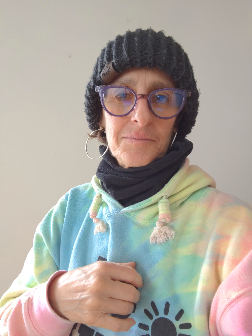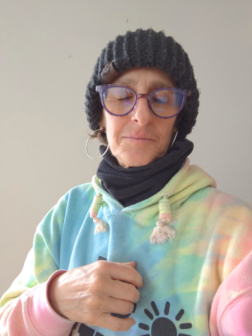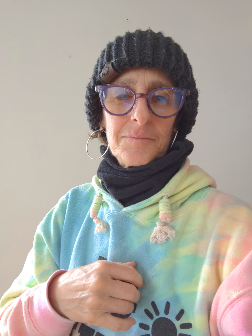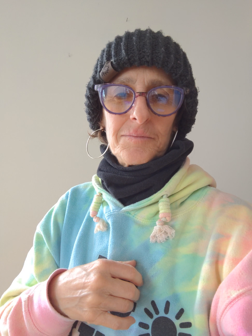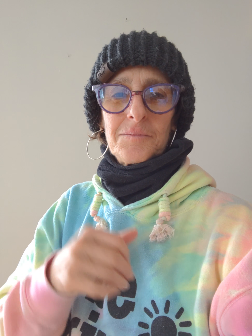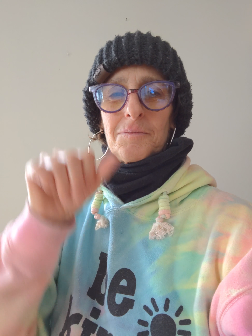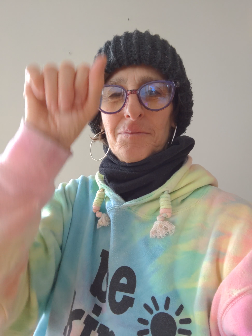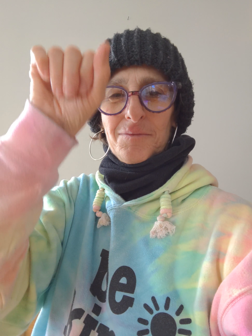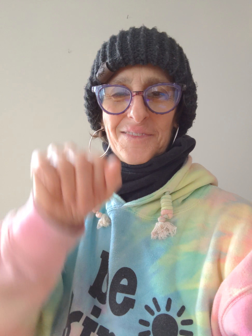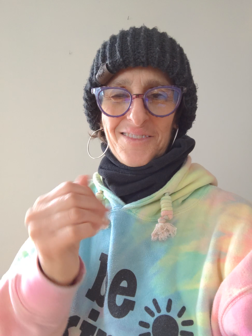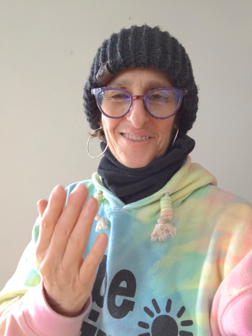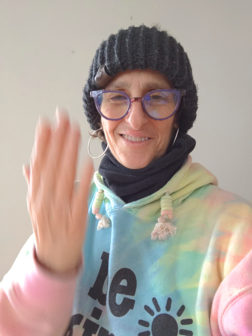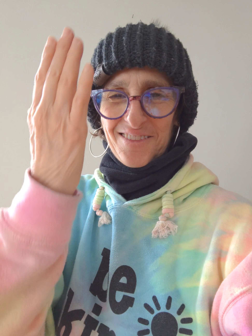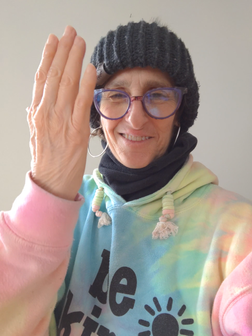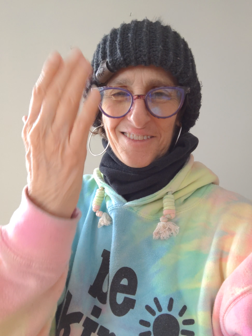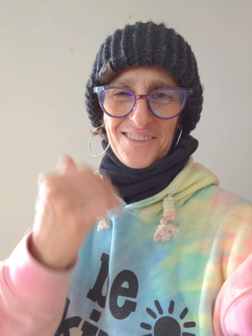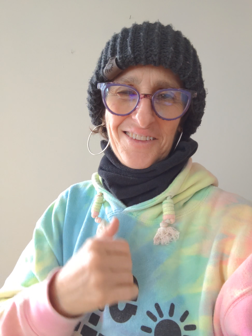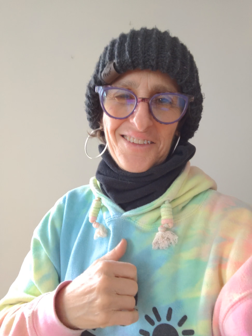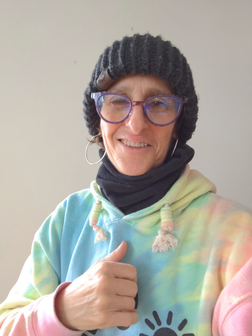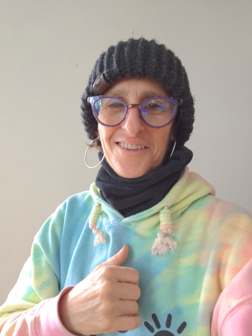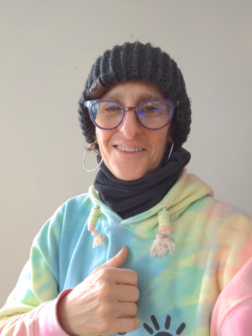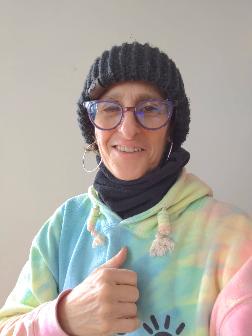mitten